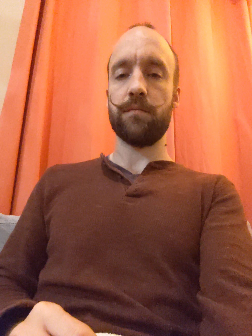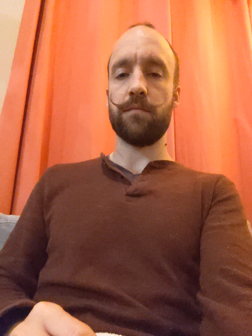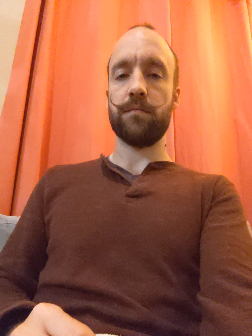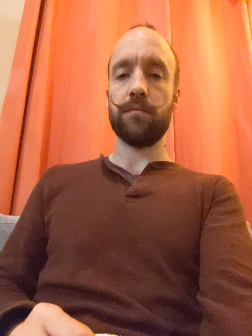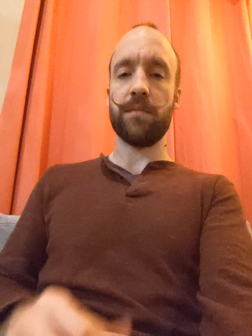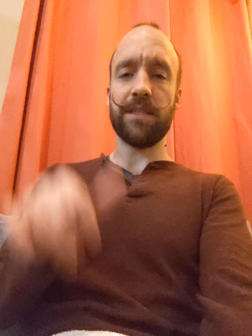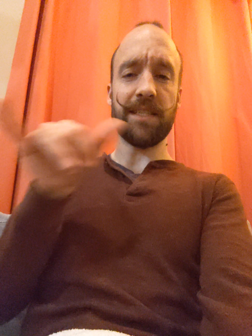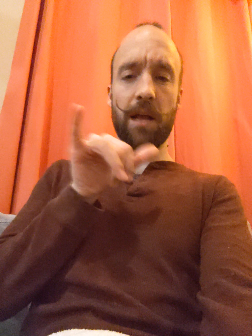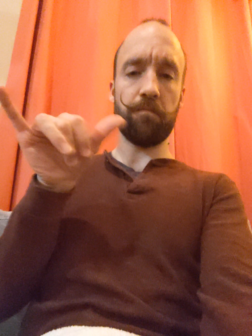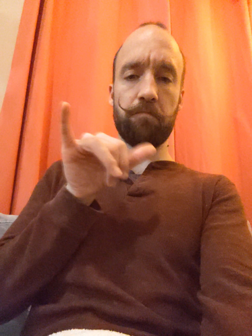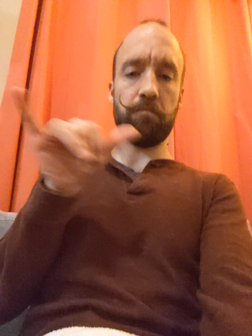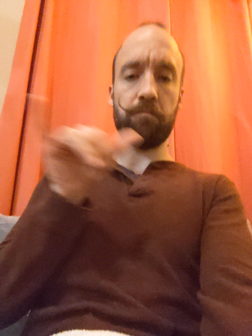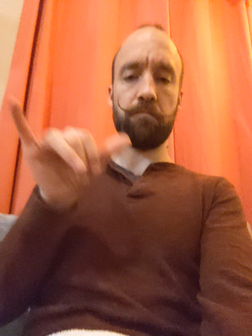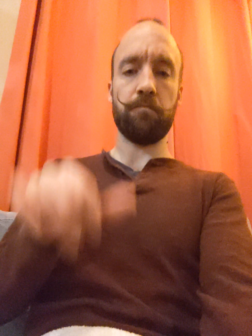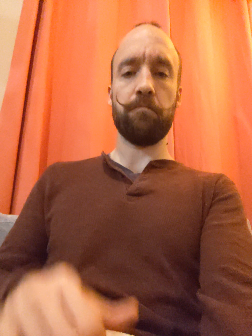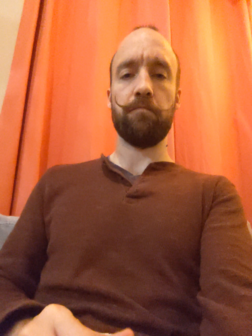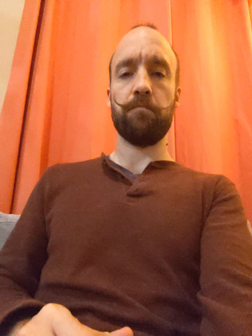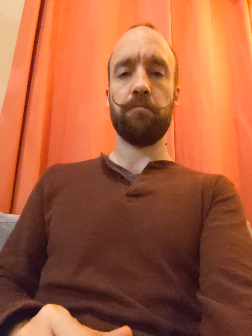same